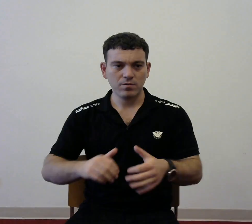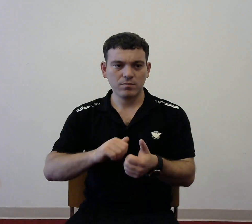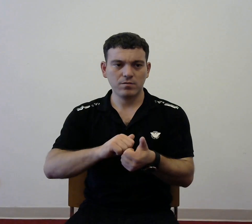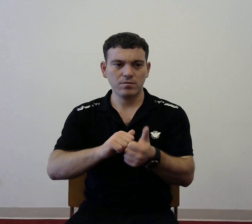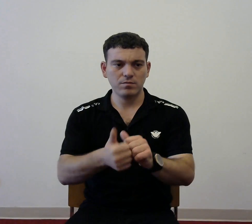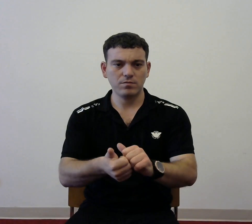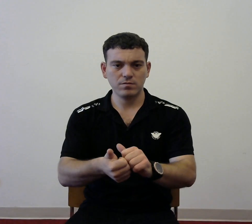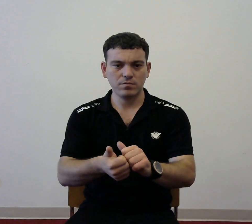dəyişmək